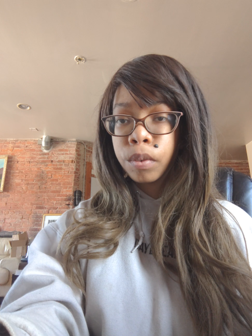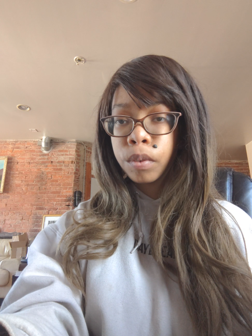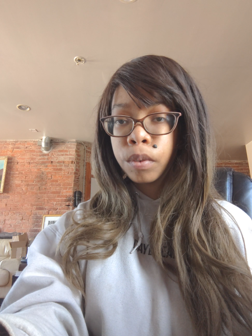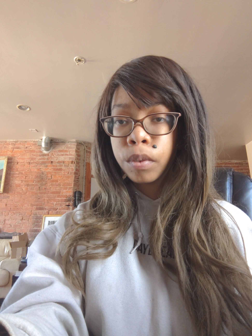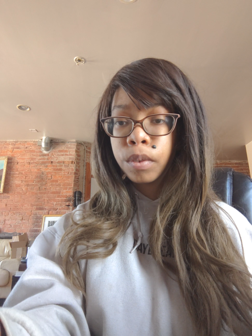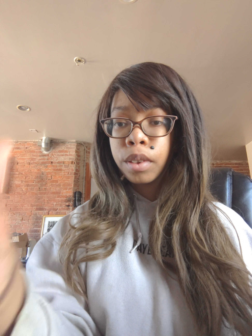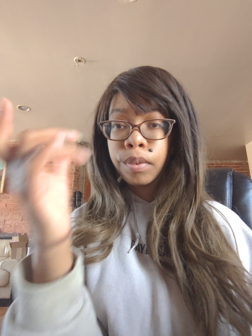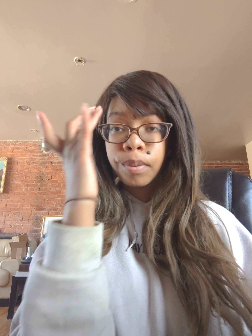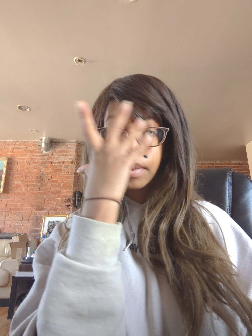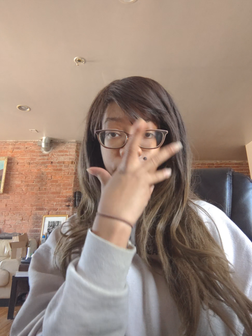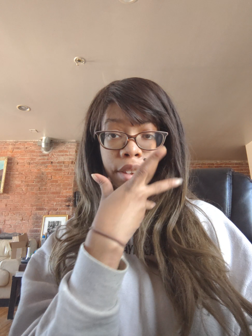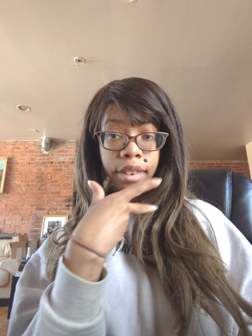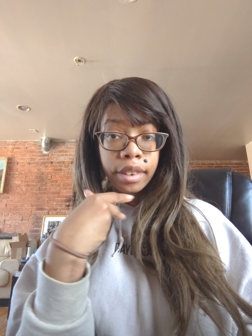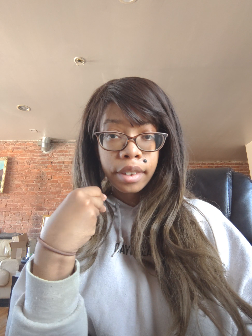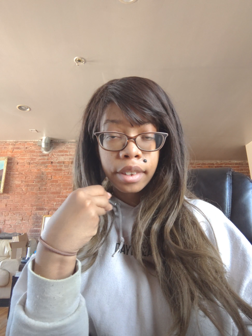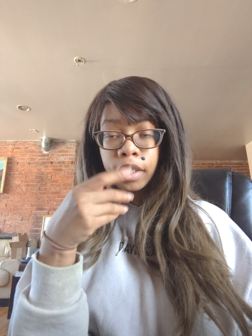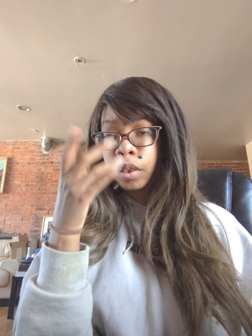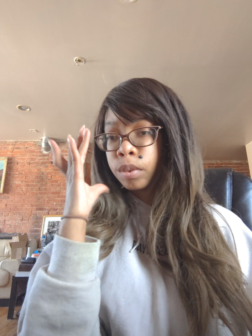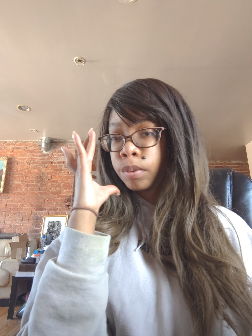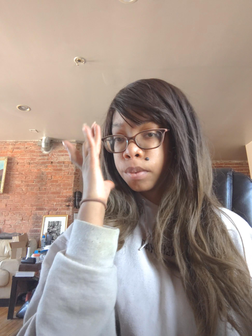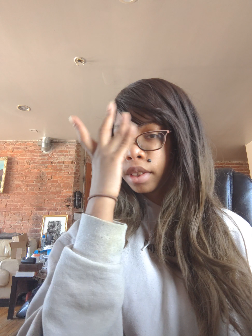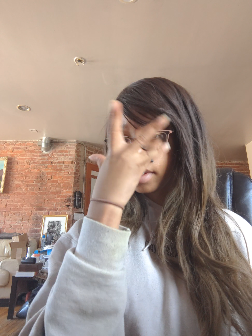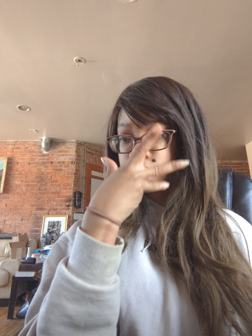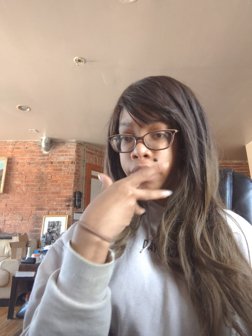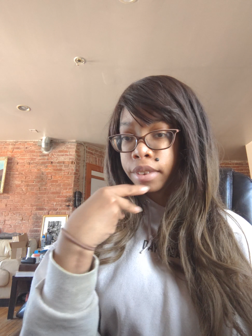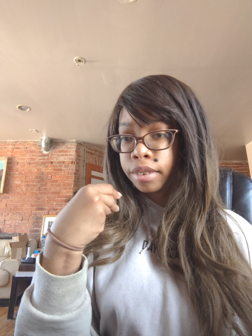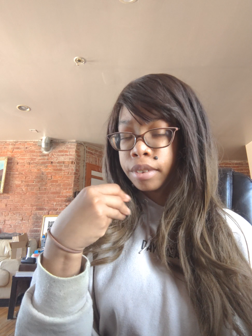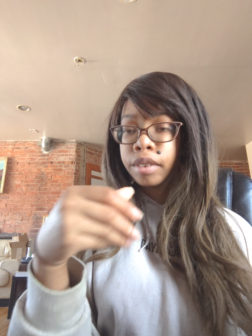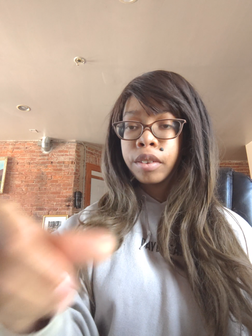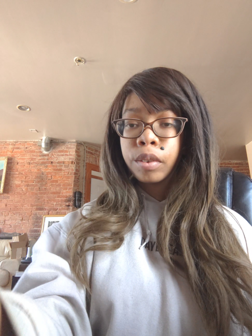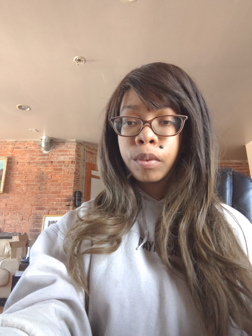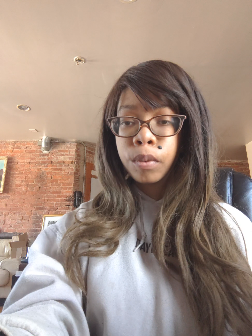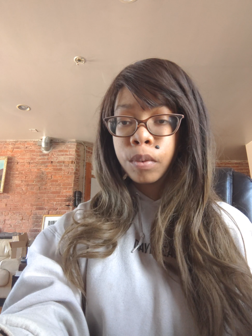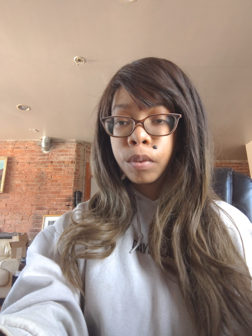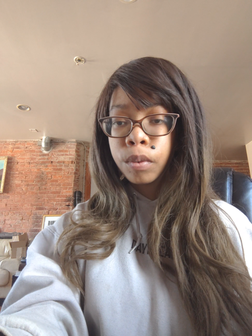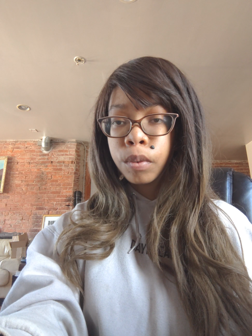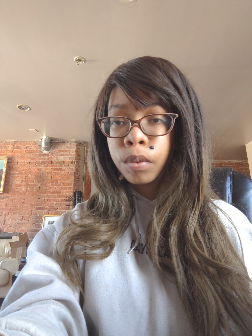pretty